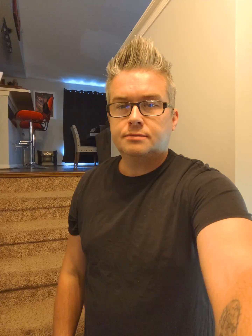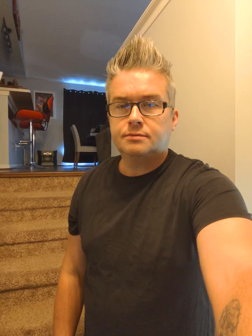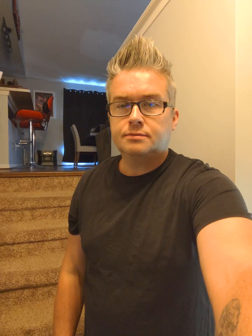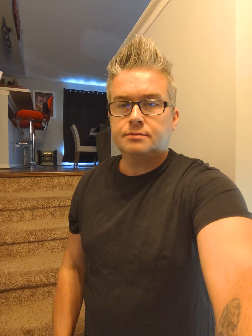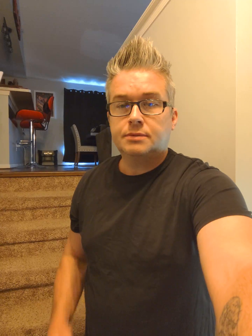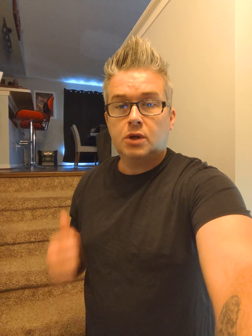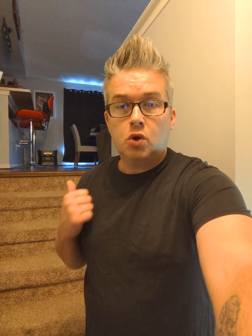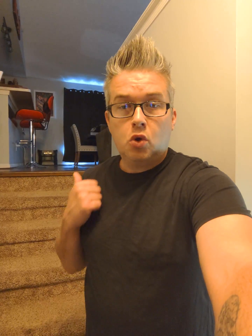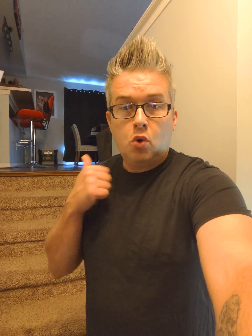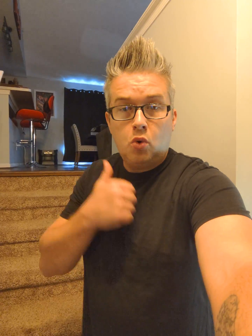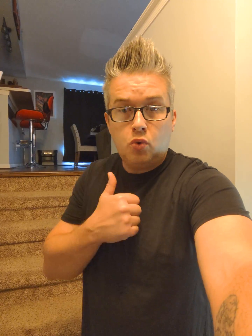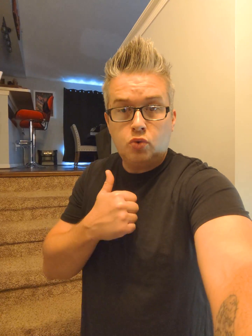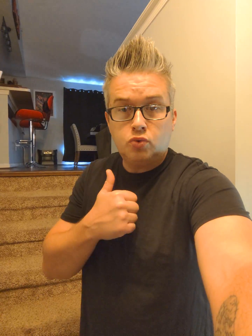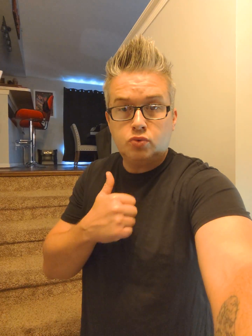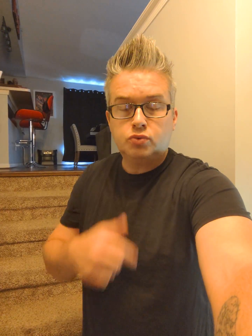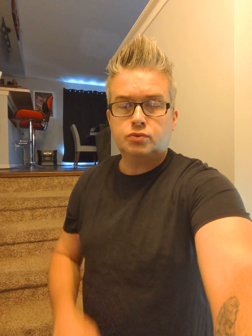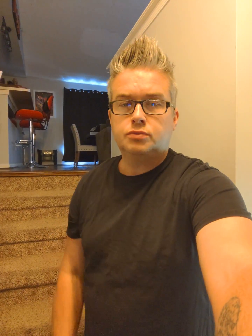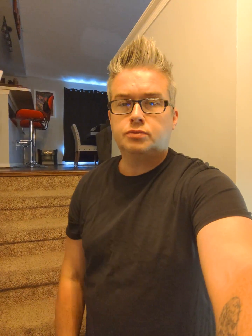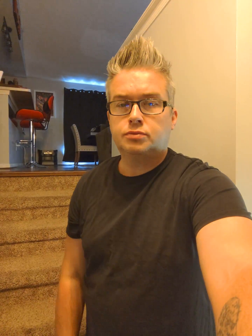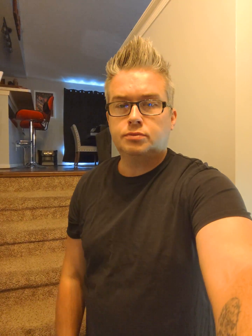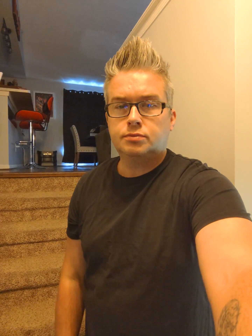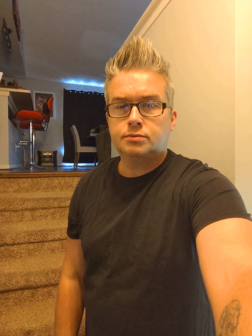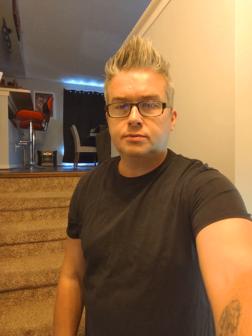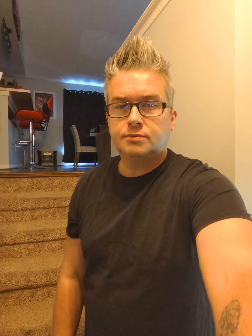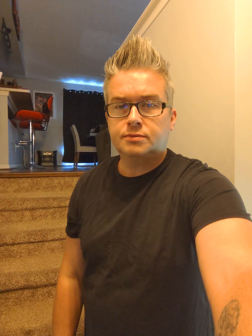coats